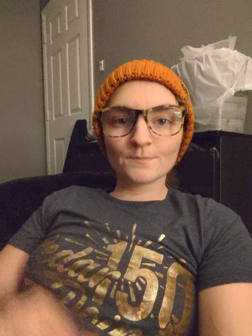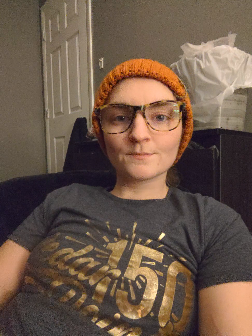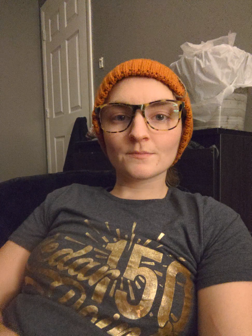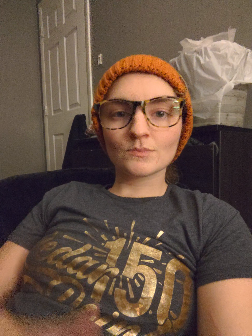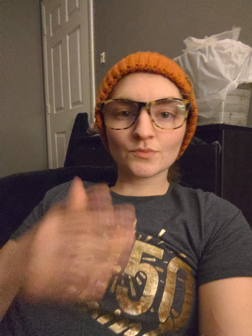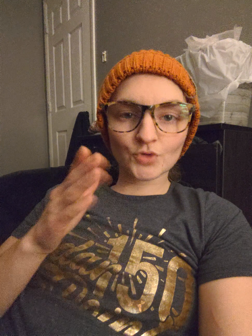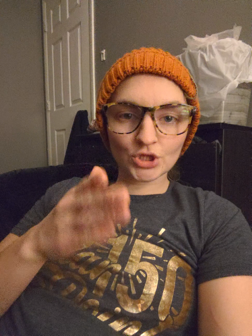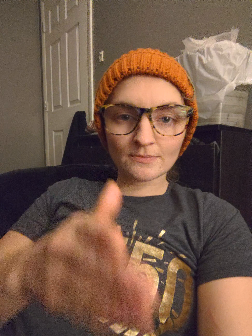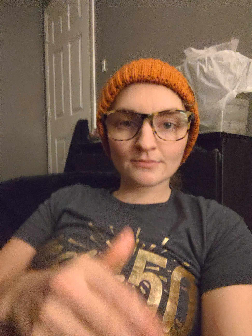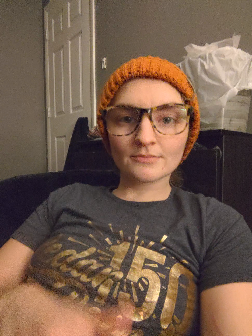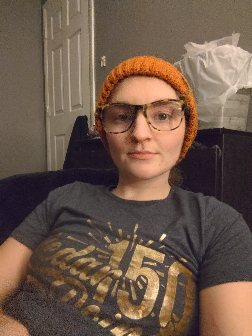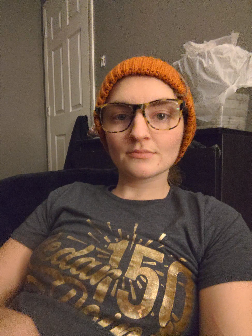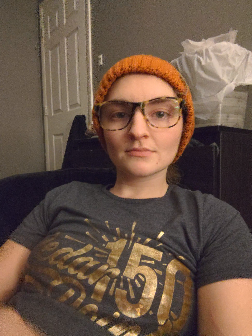fish